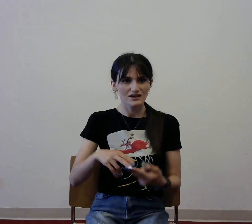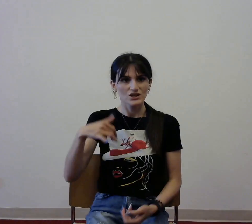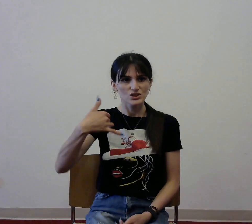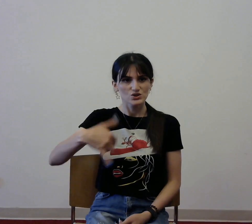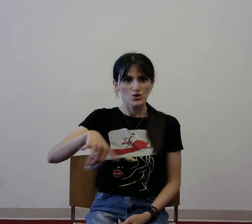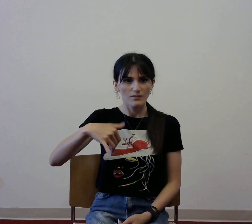çanta